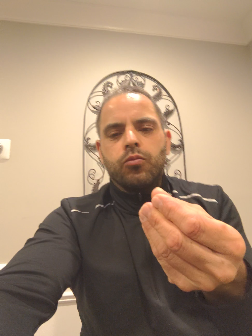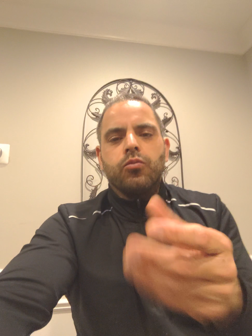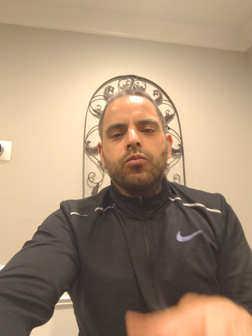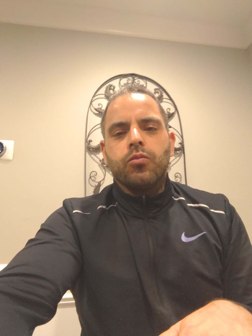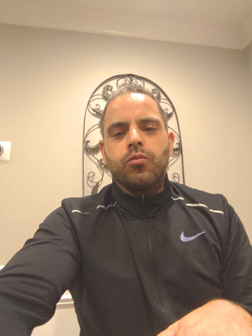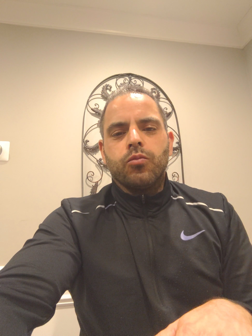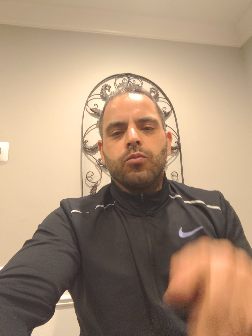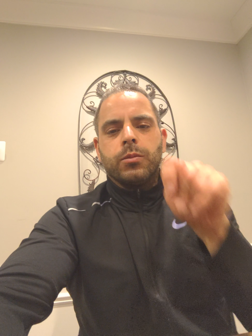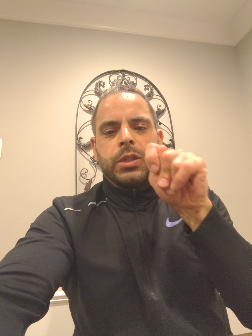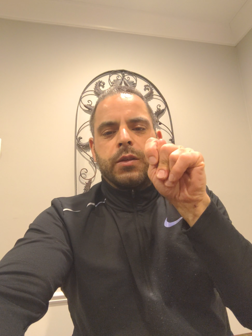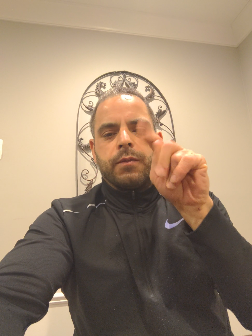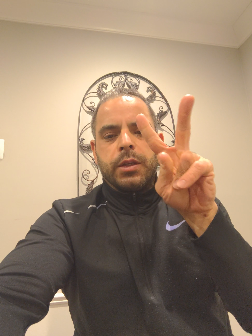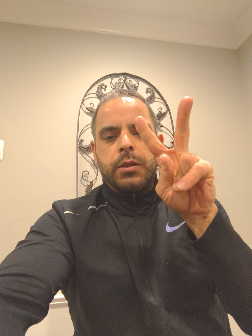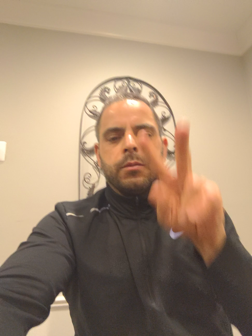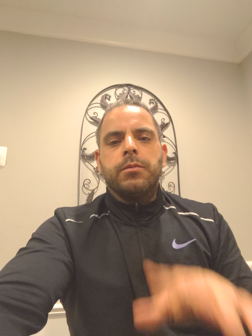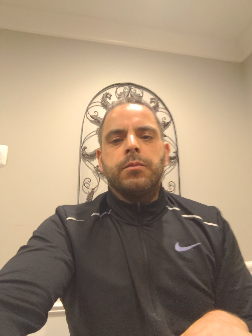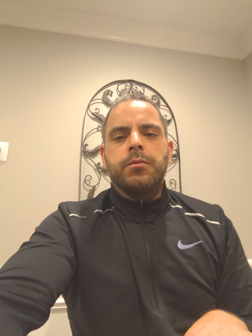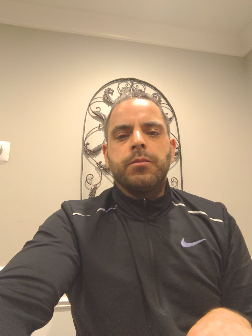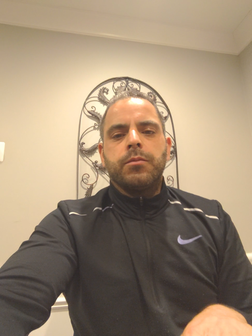TV